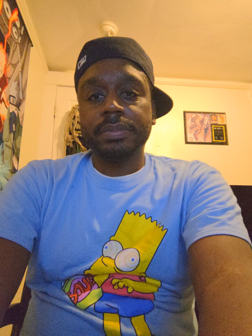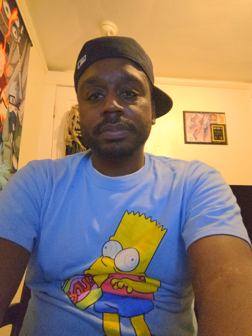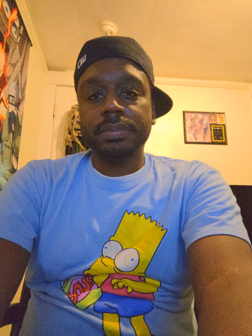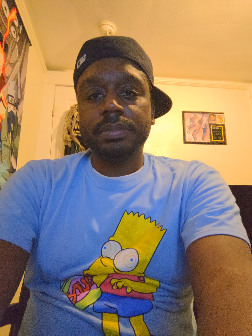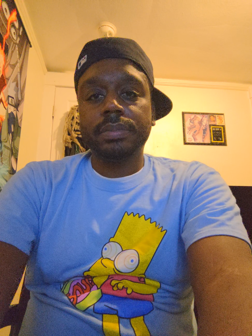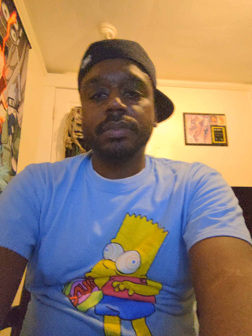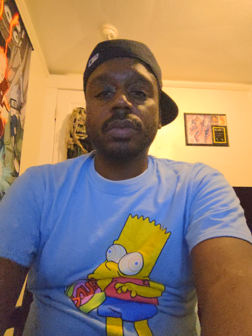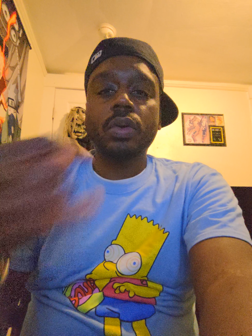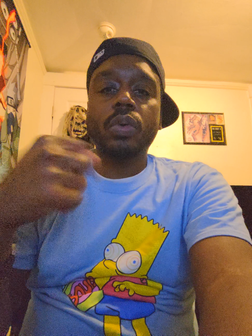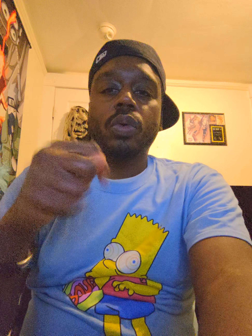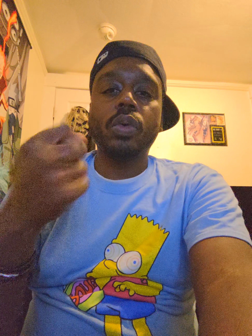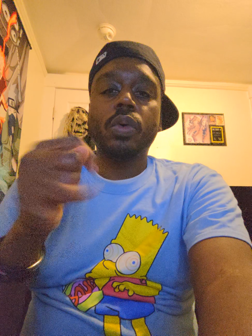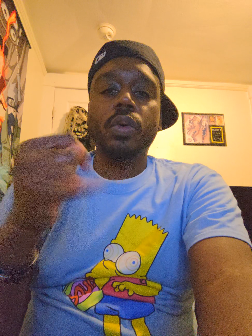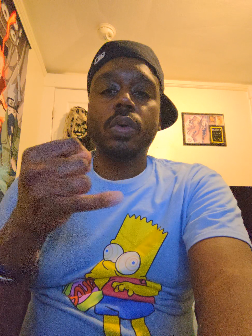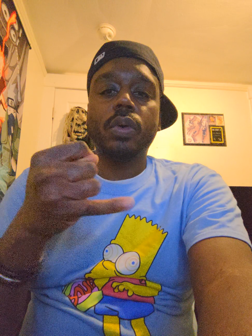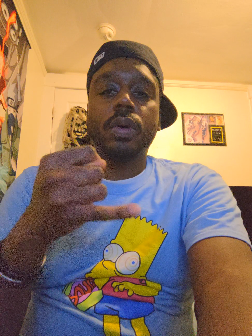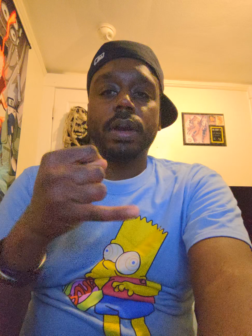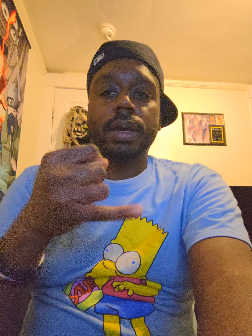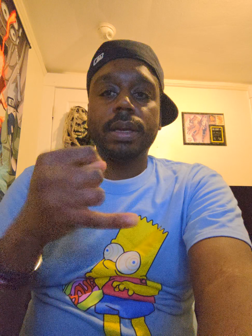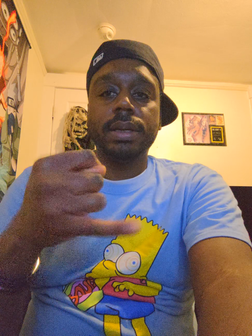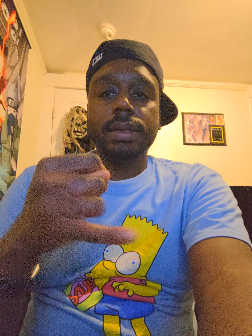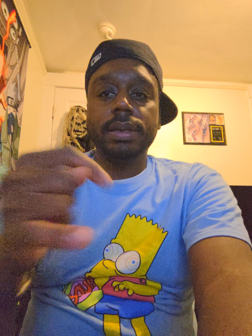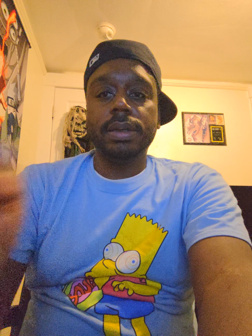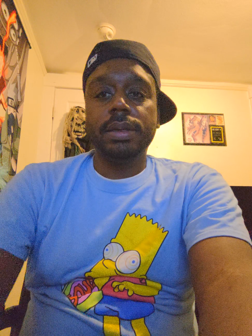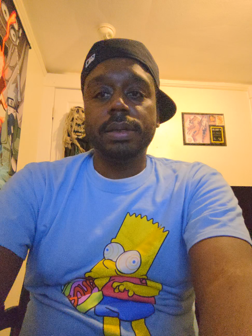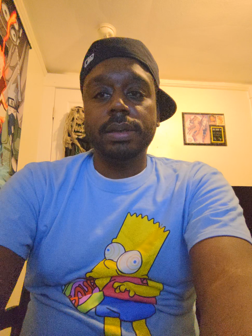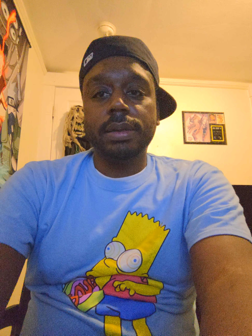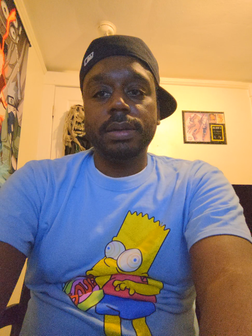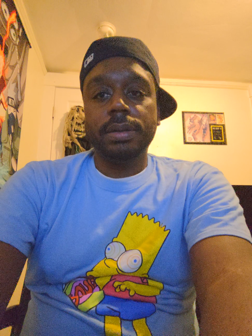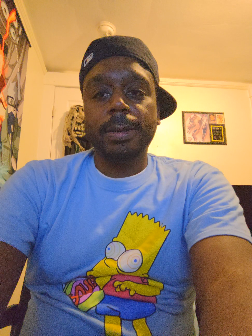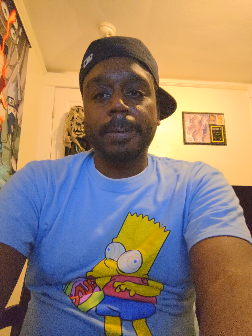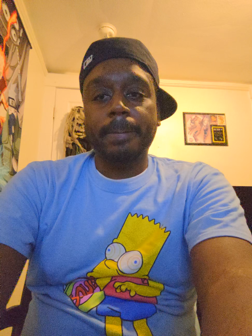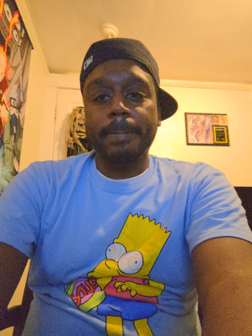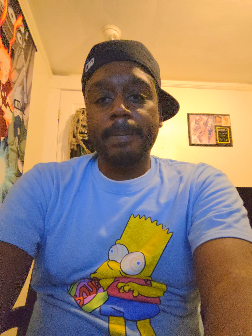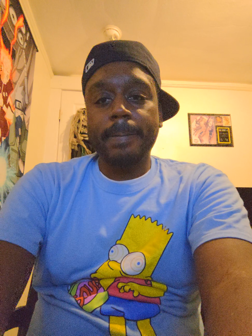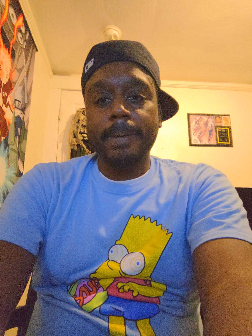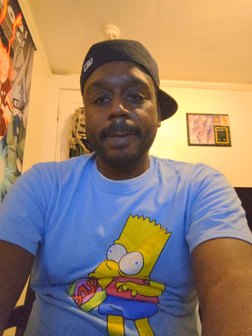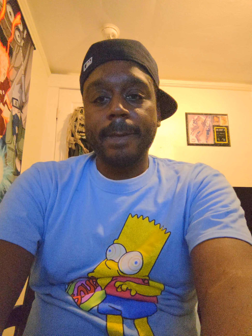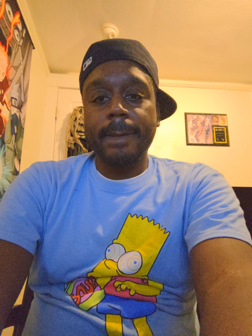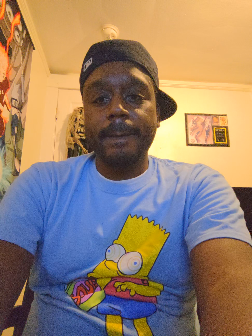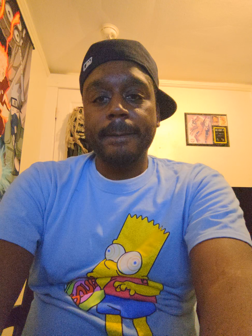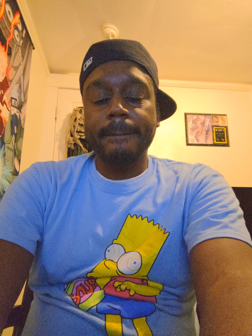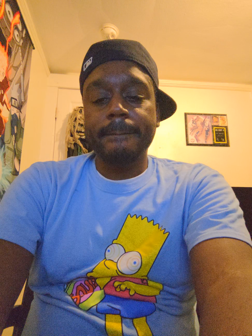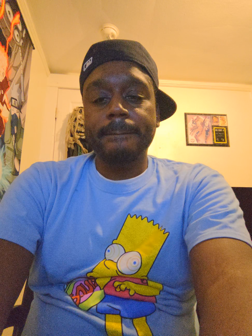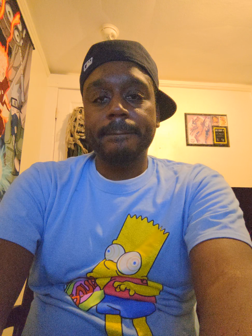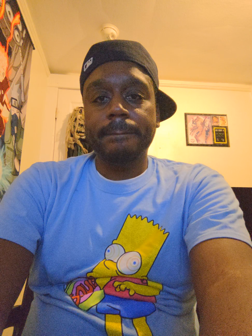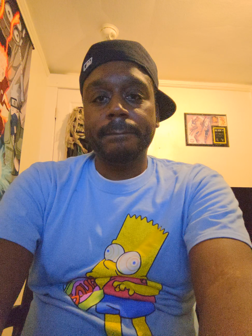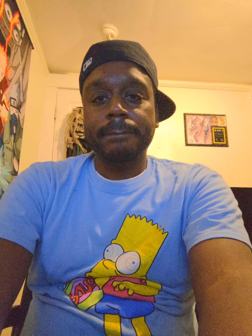toy